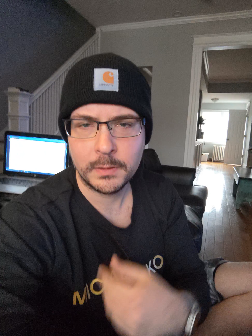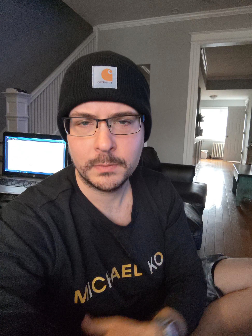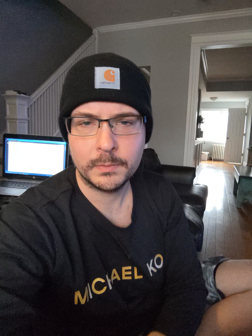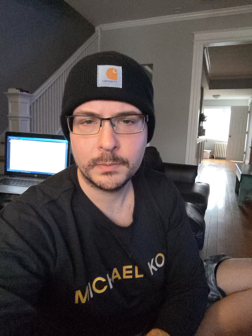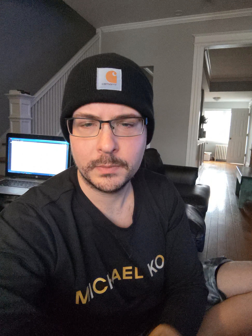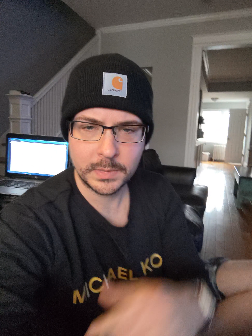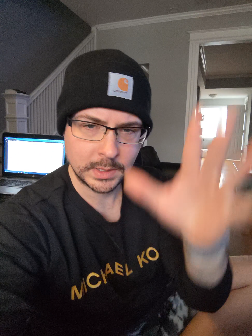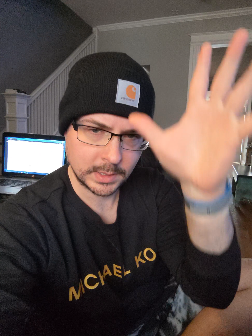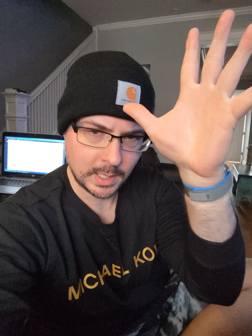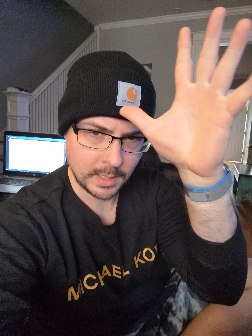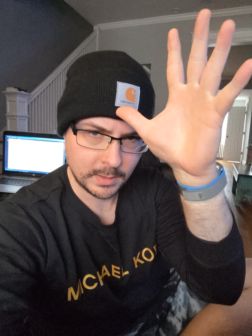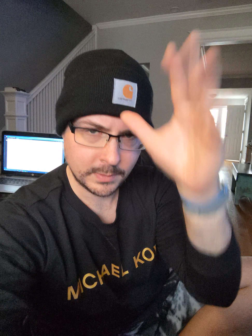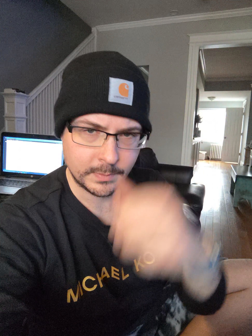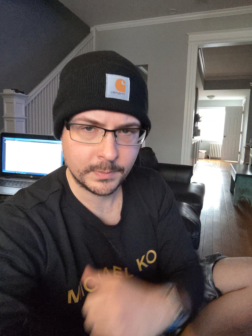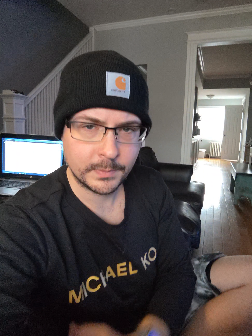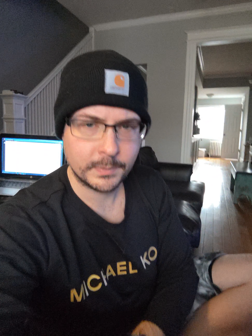dad